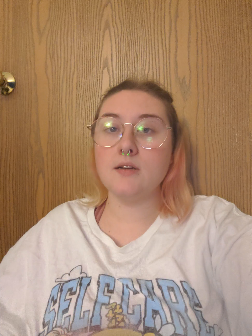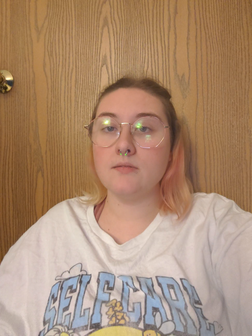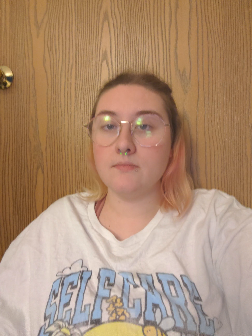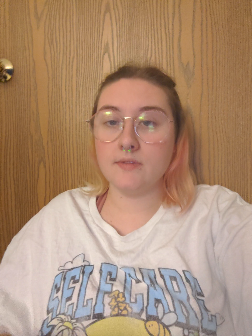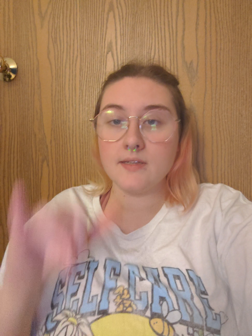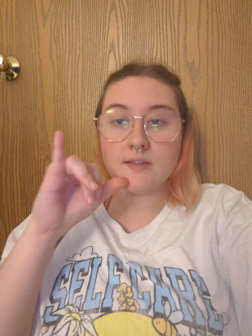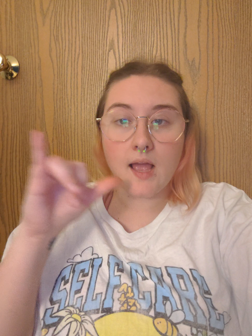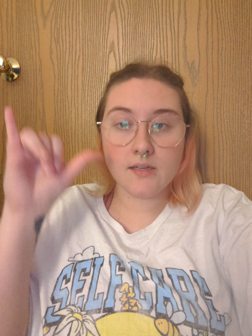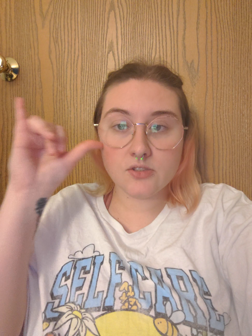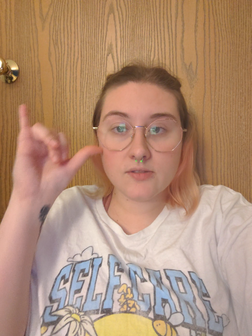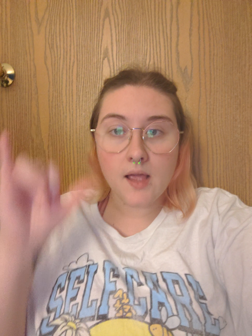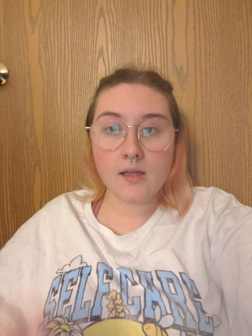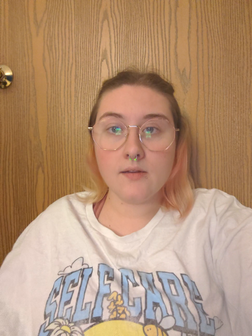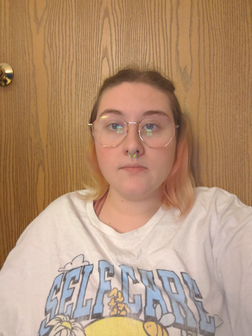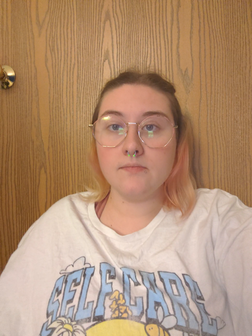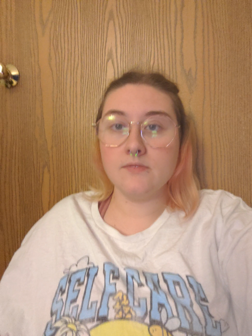yesterday